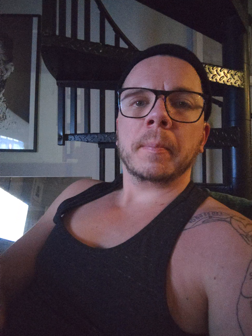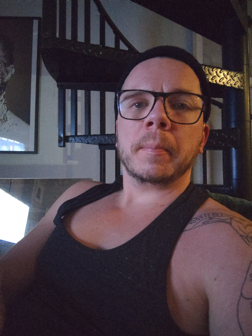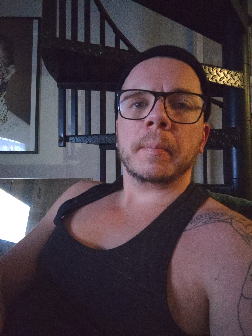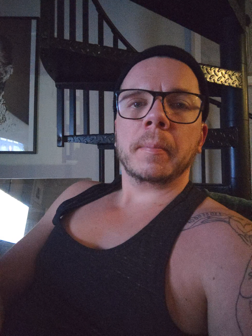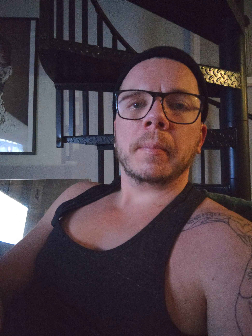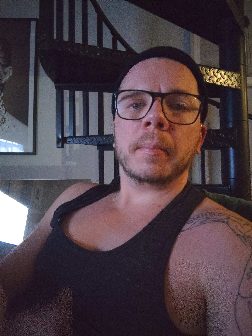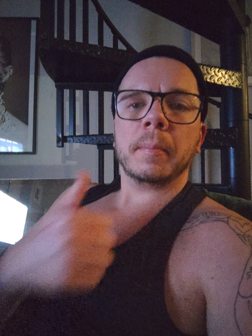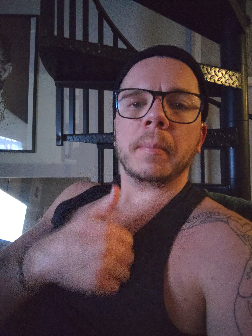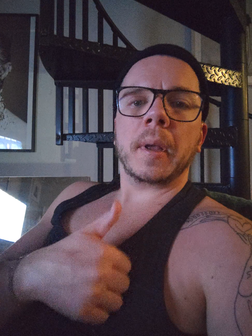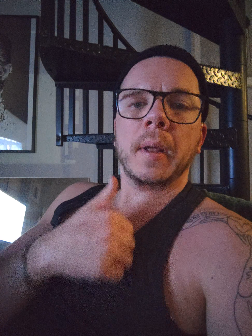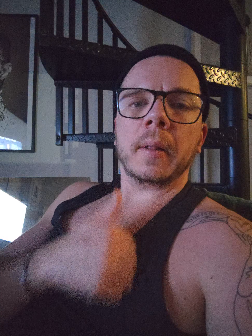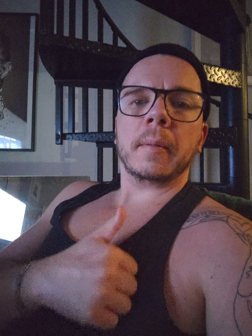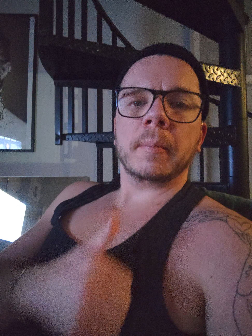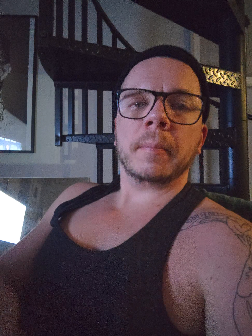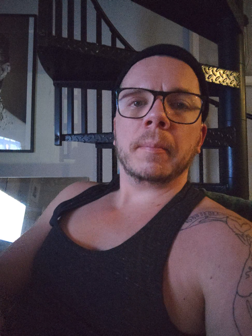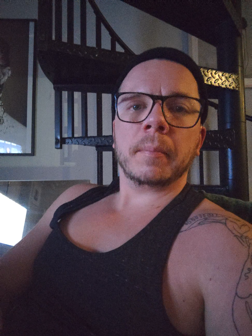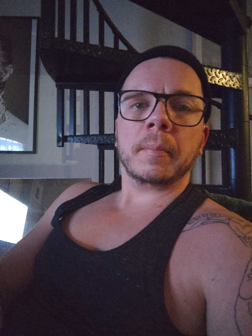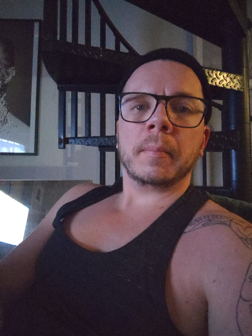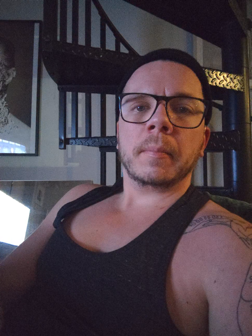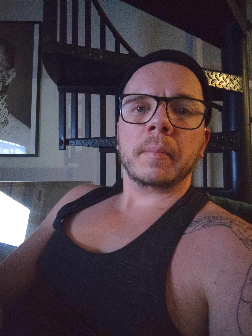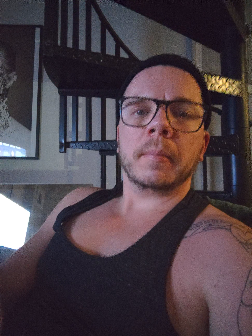bath